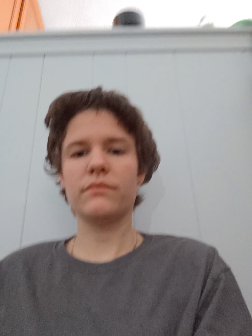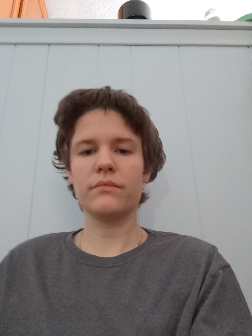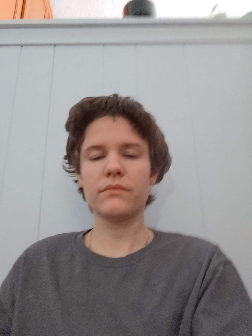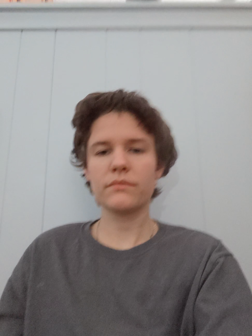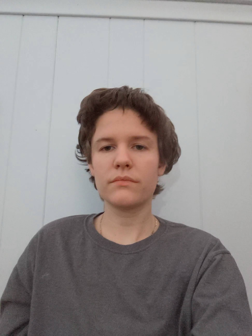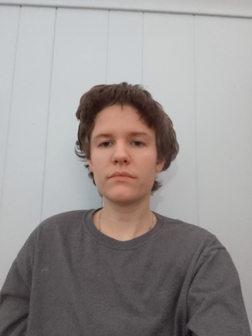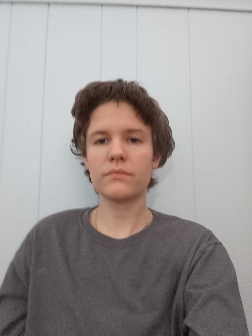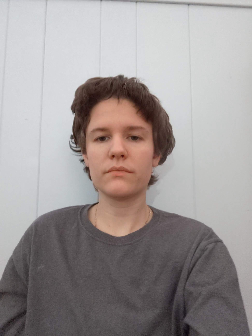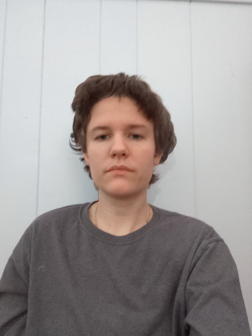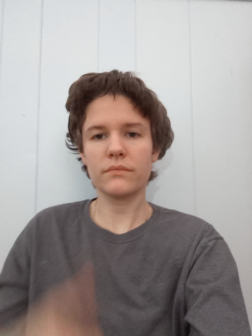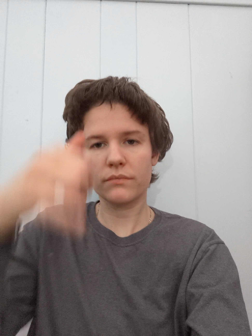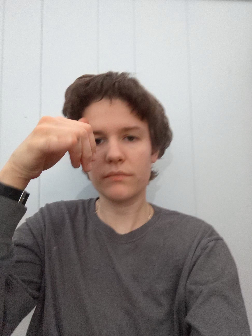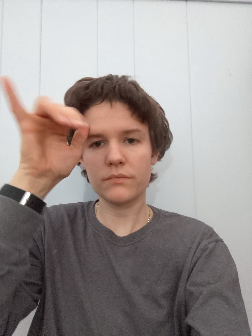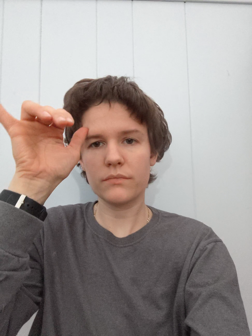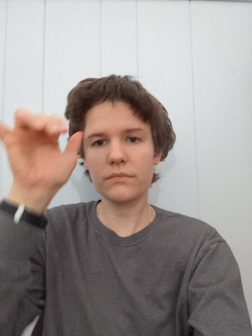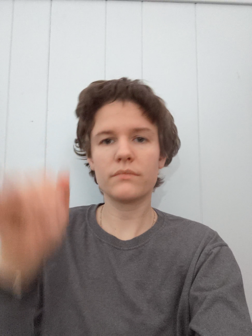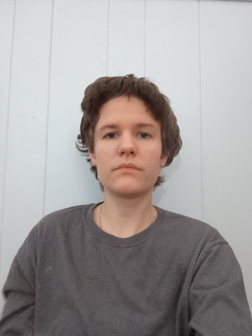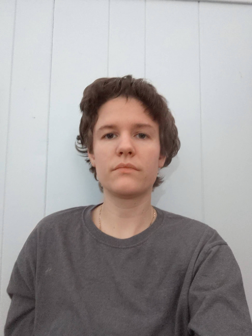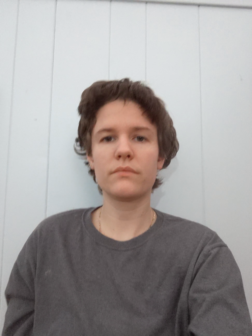cow